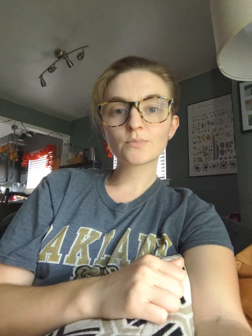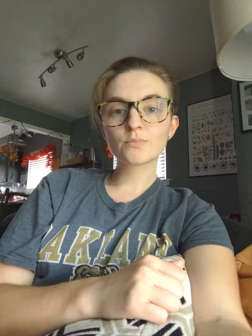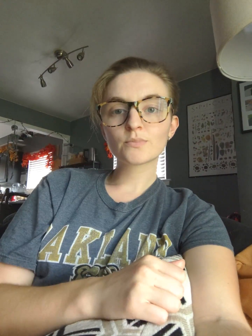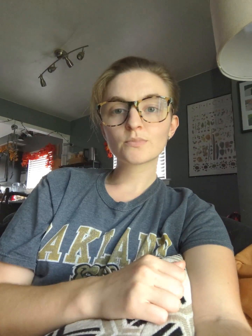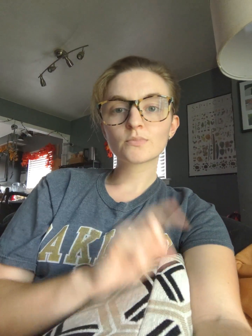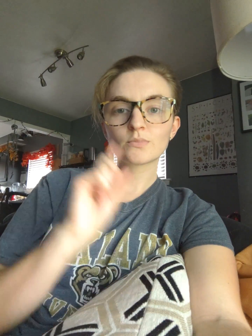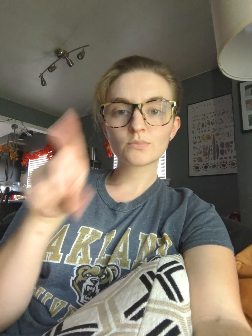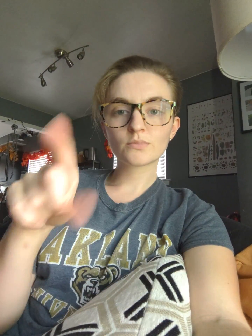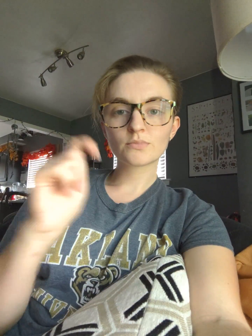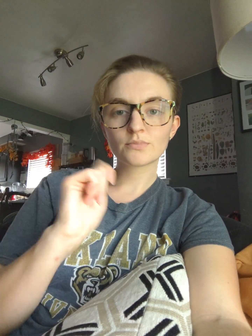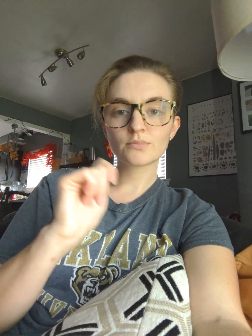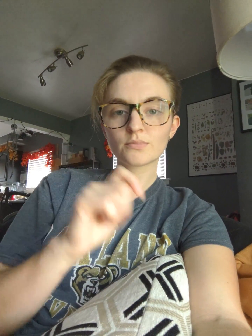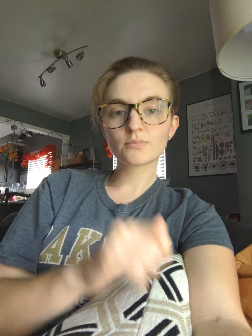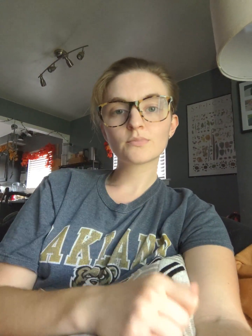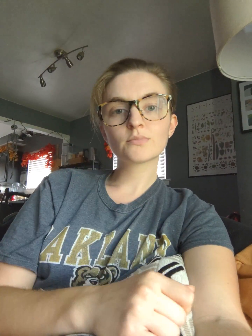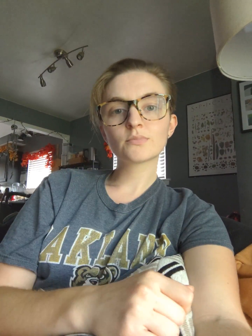go potty